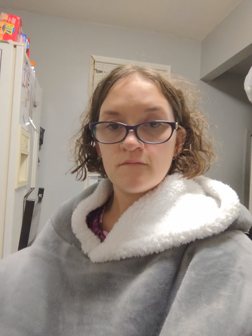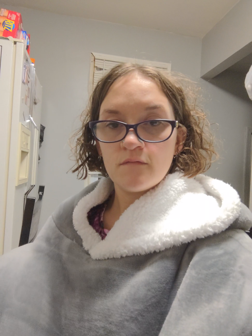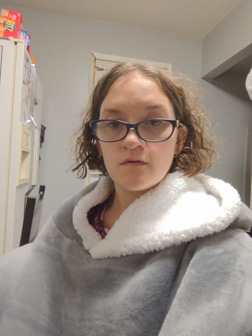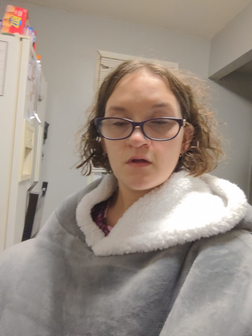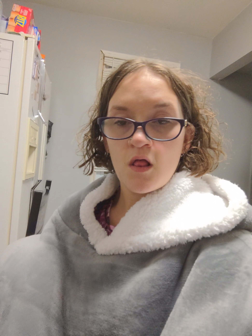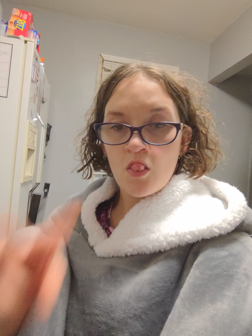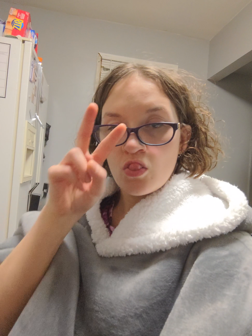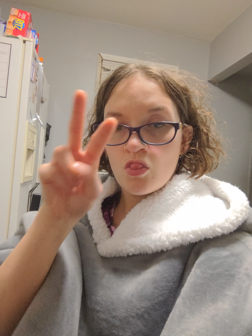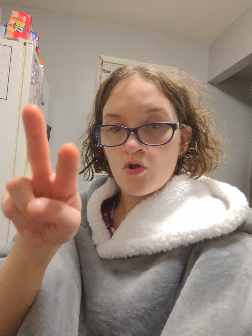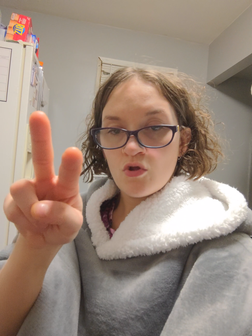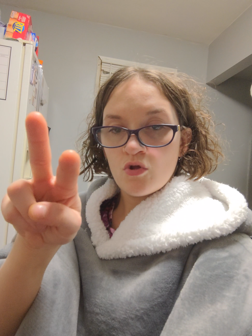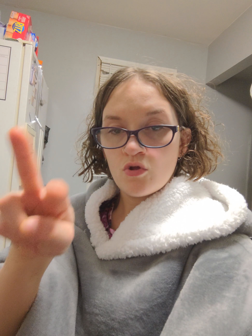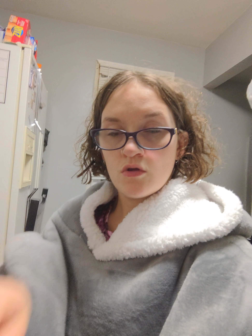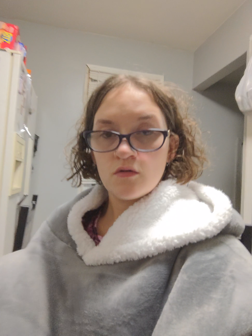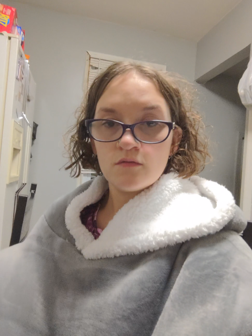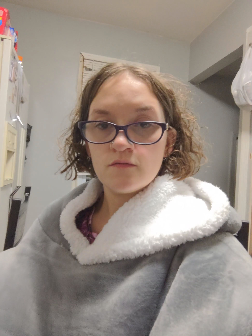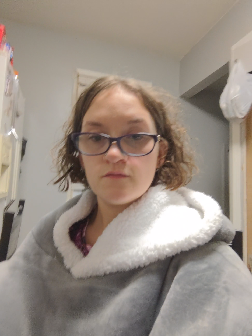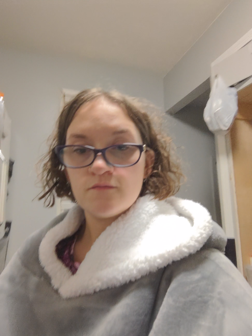look